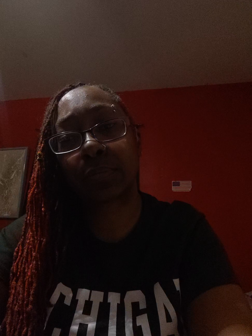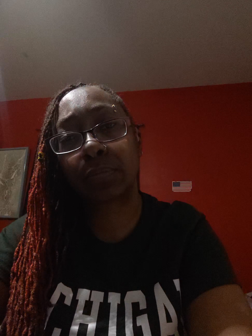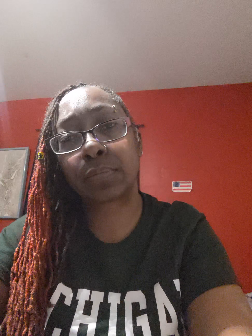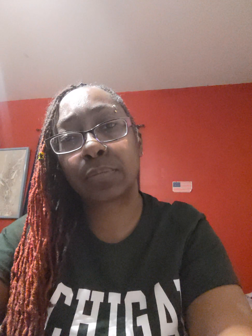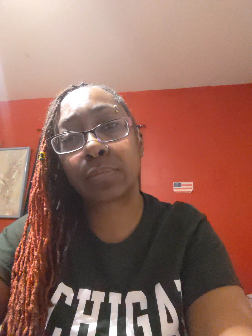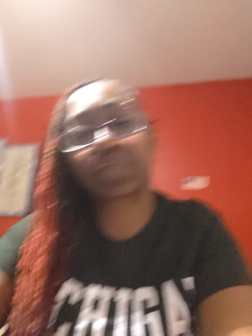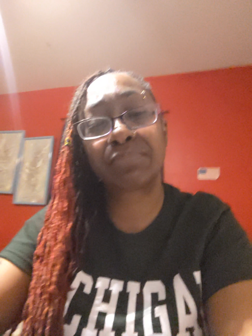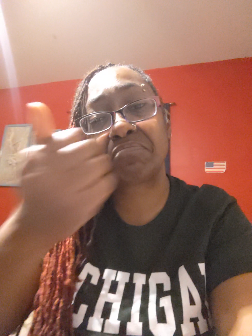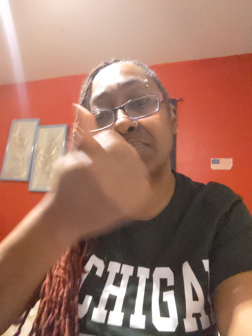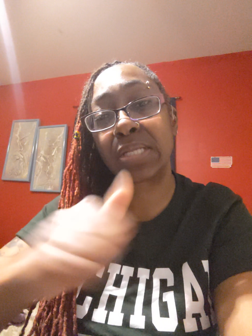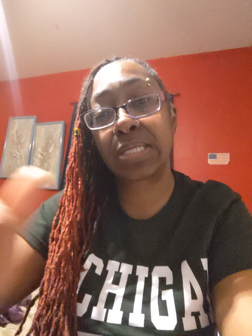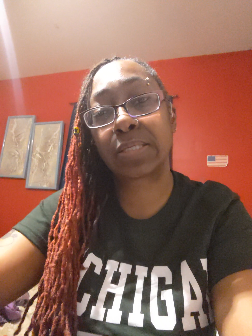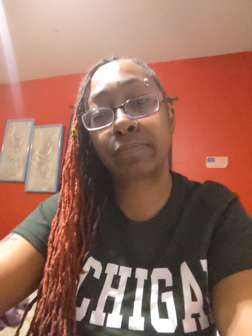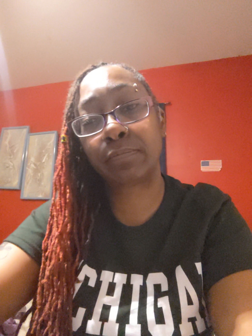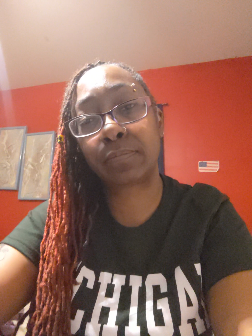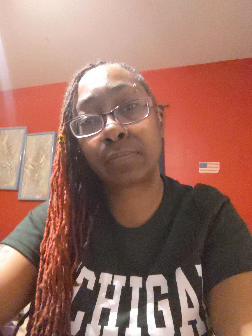any